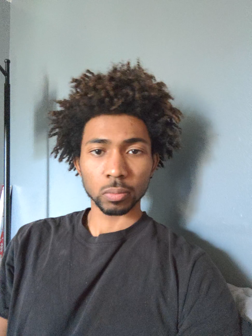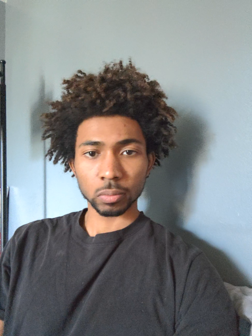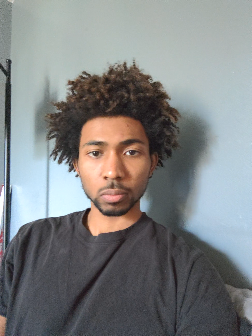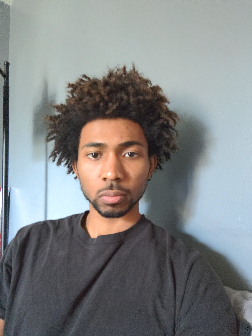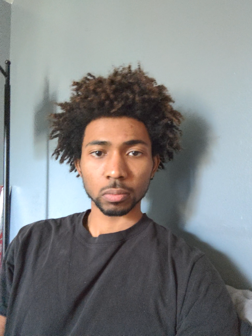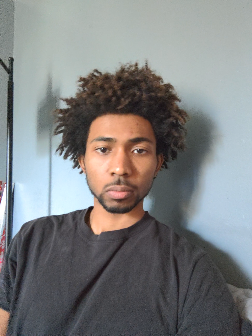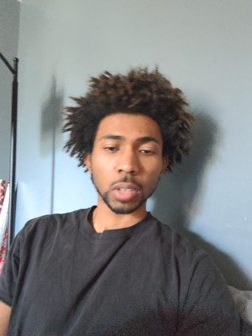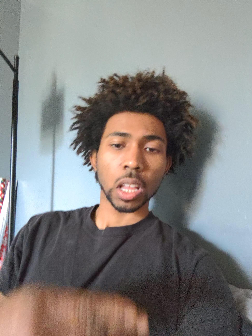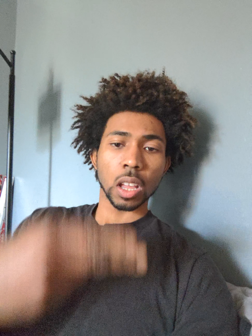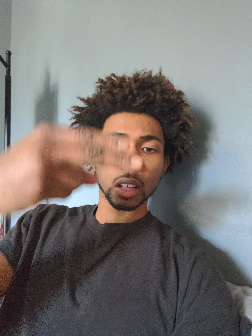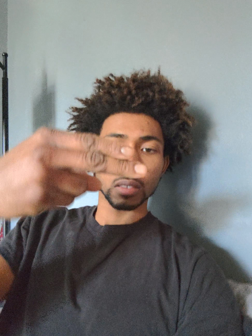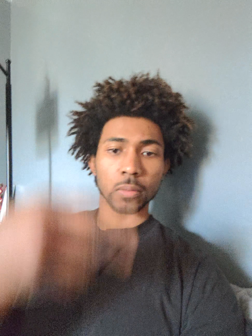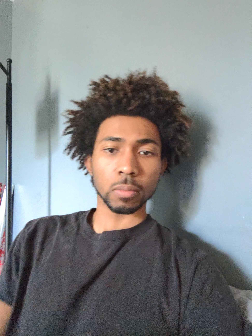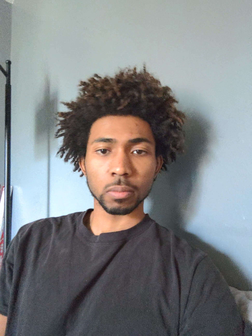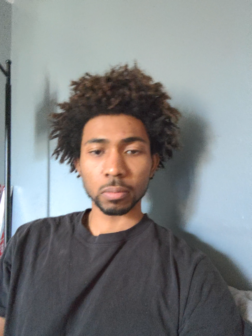high